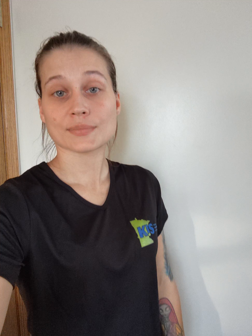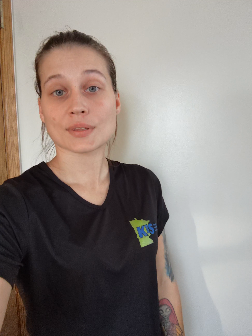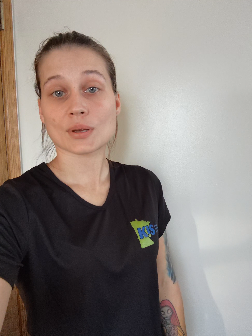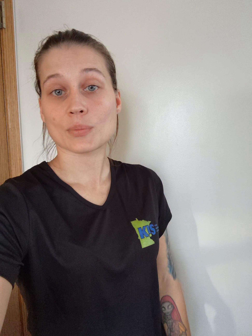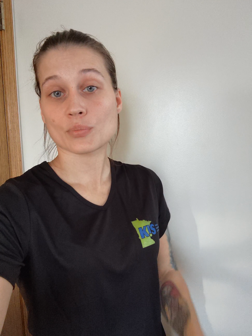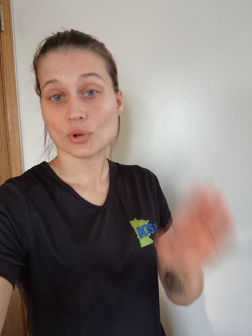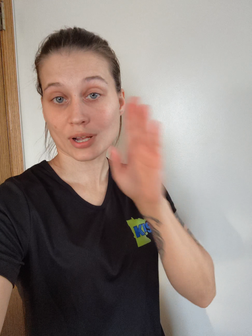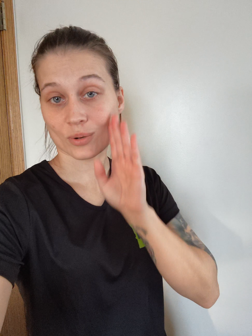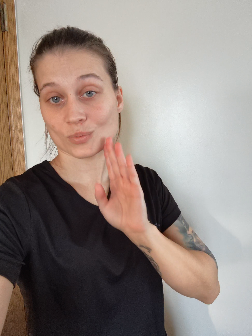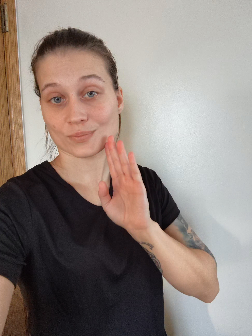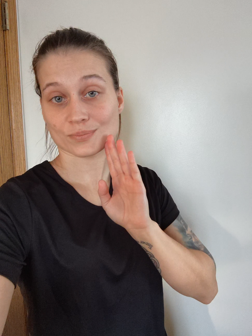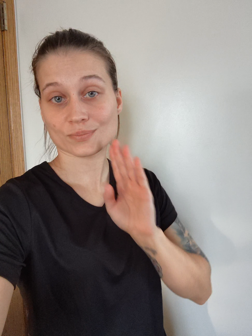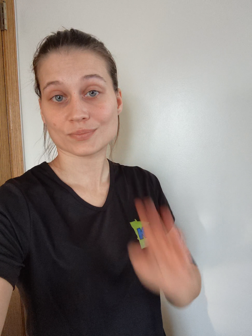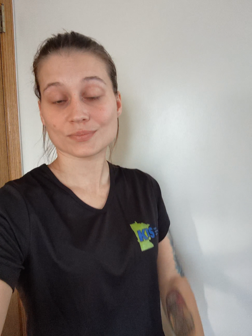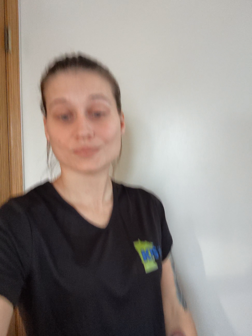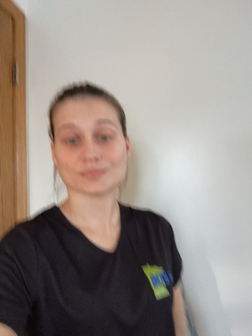brown